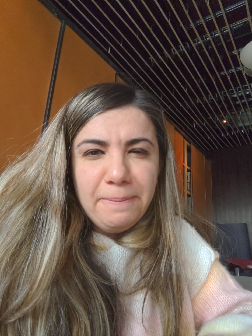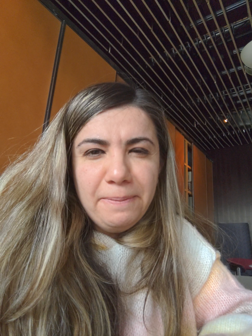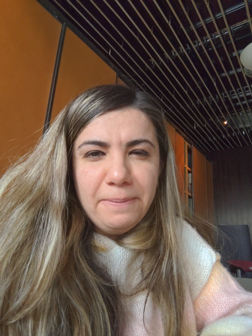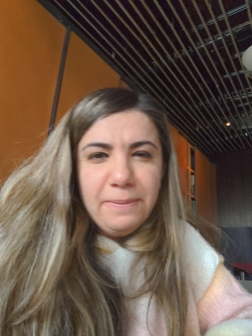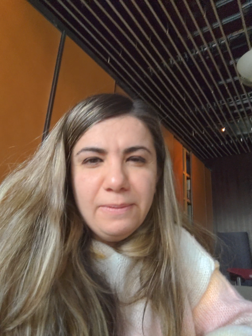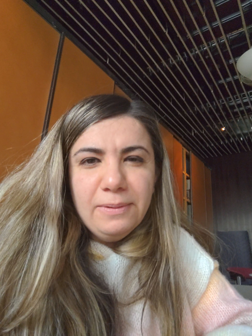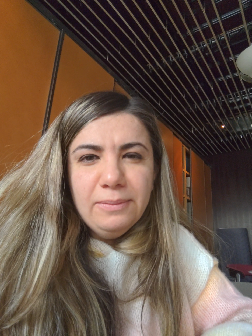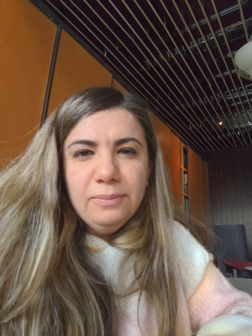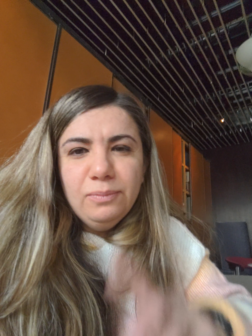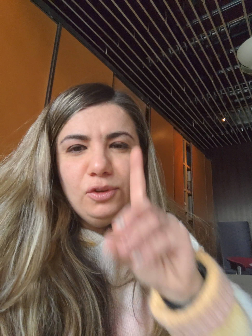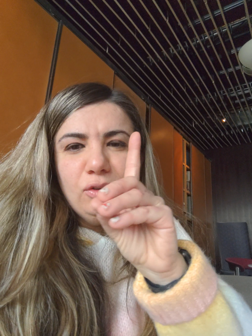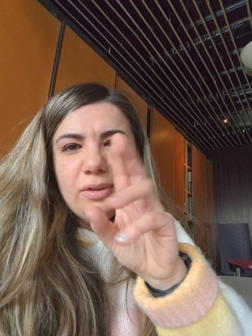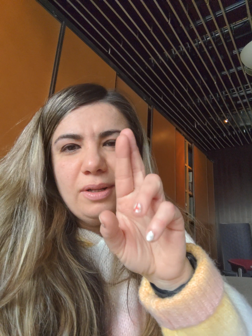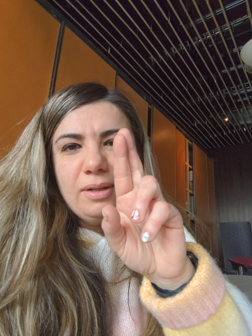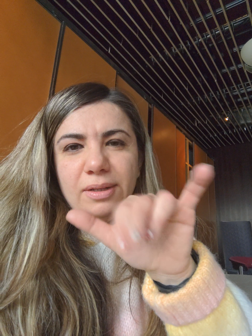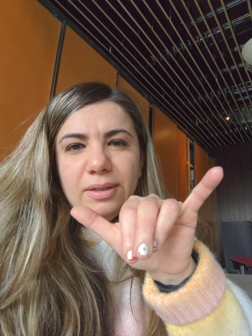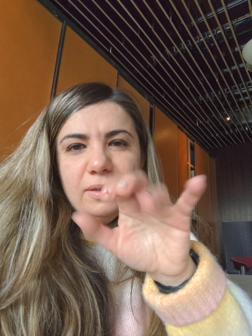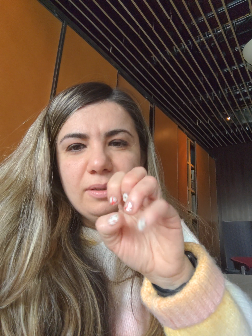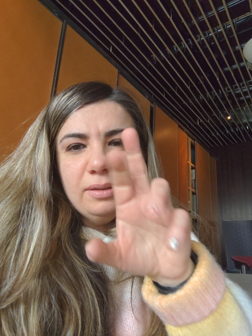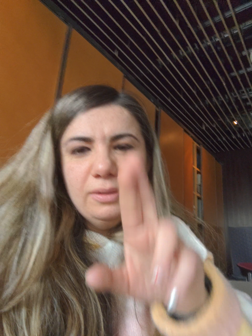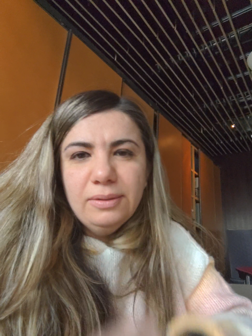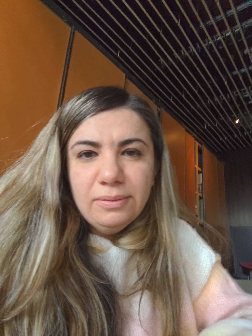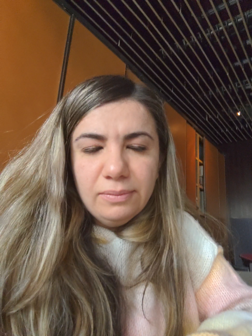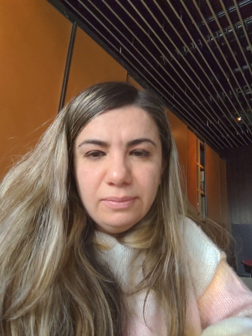dryer